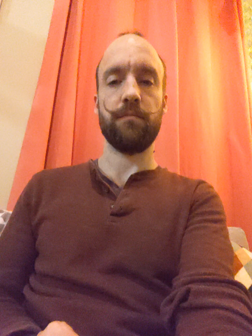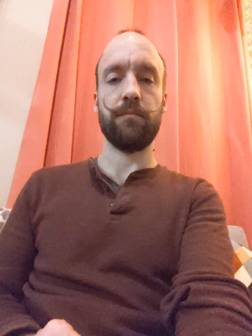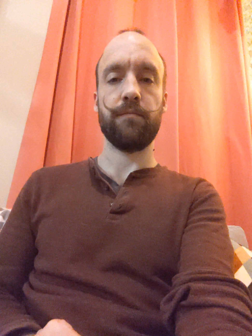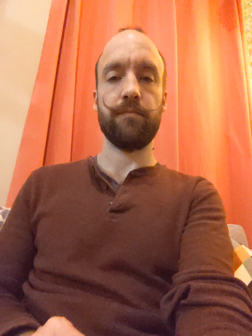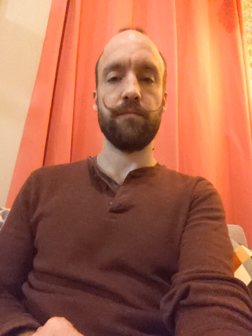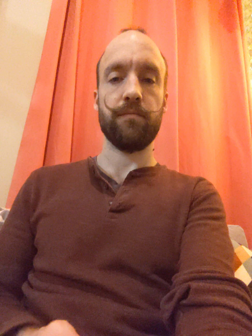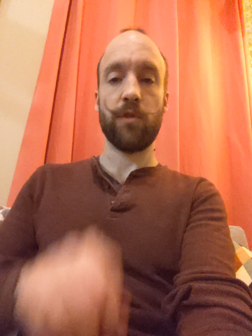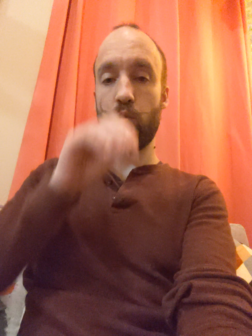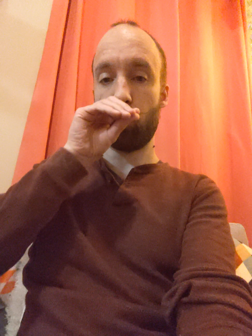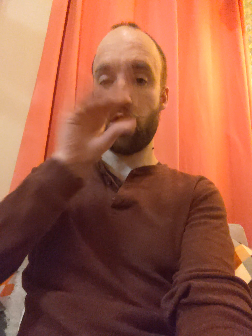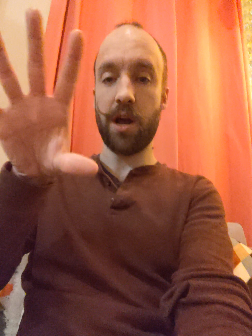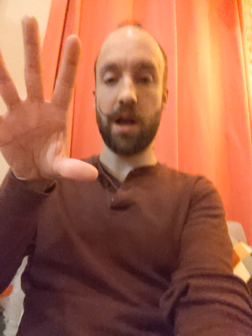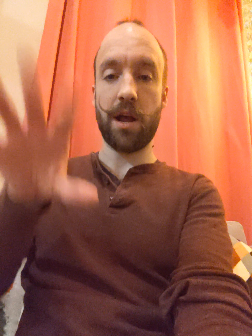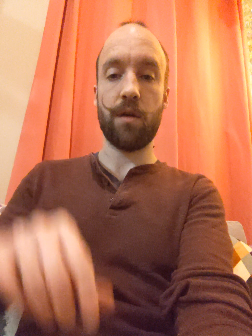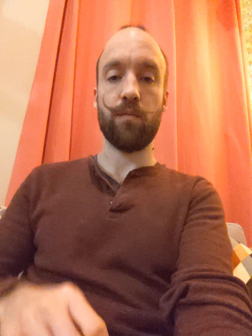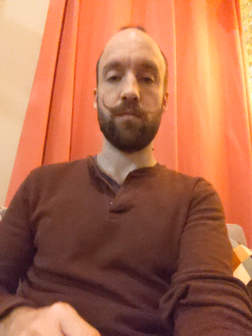blow